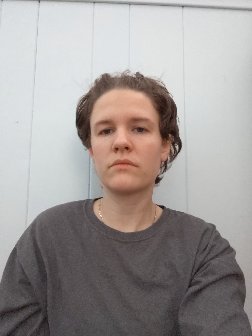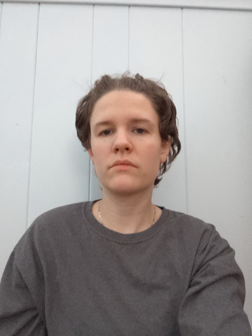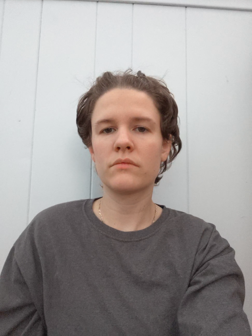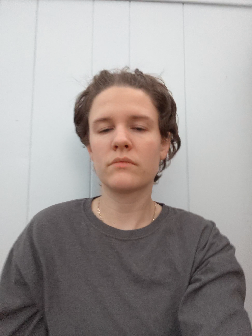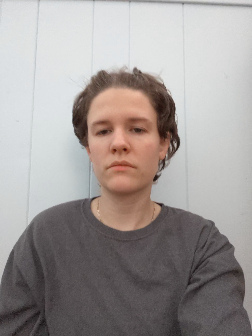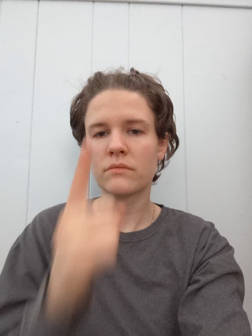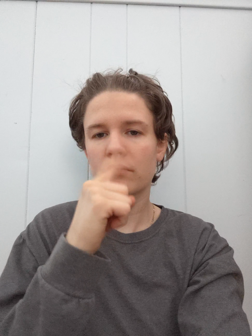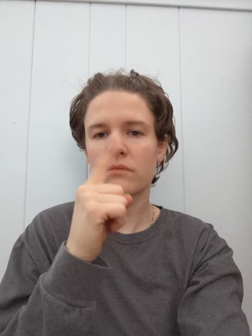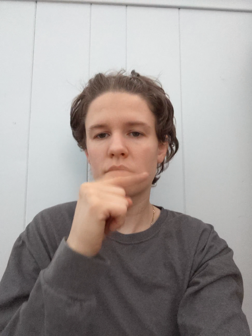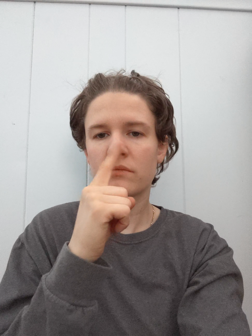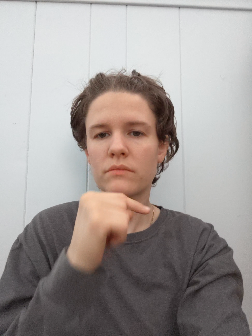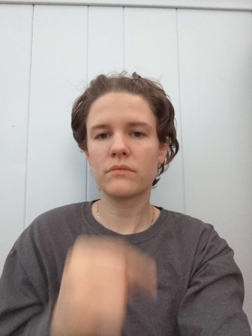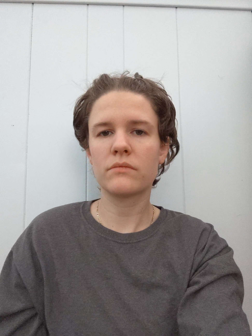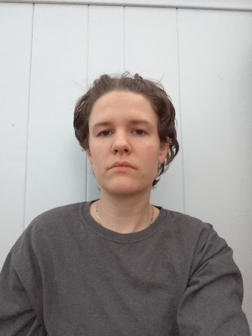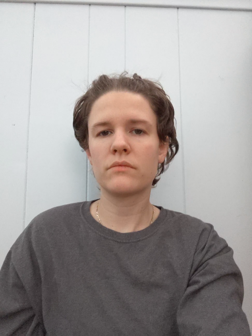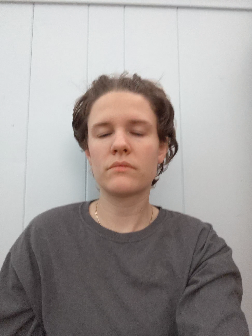mouse